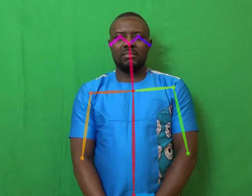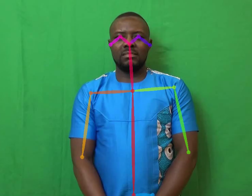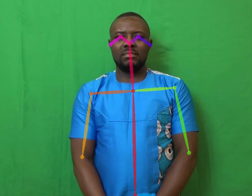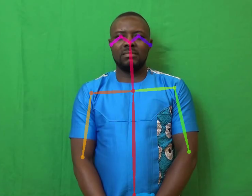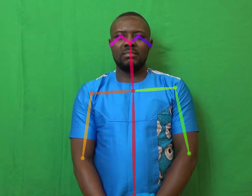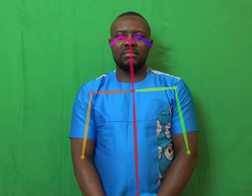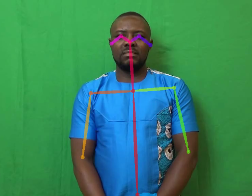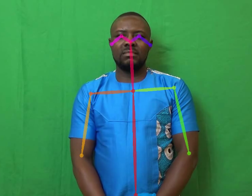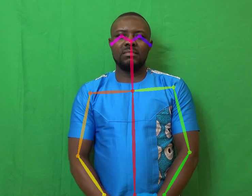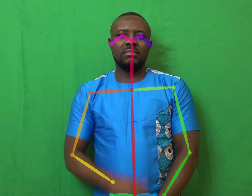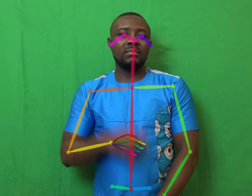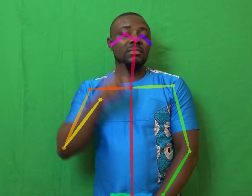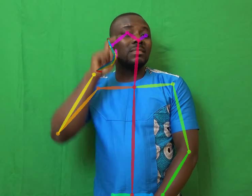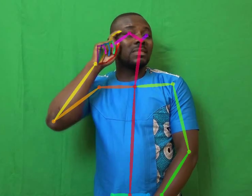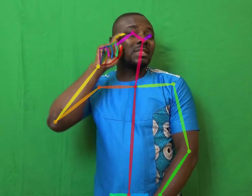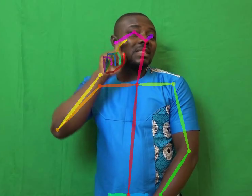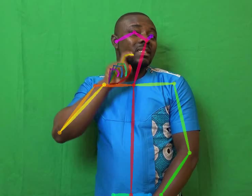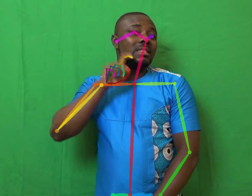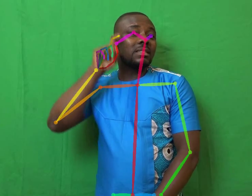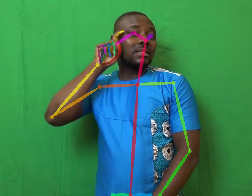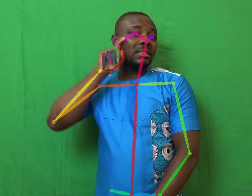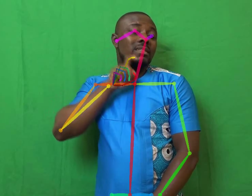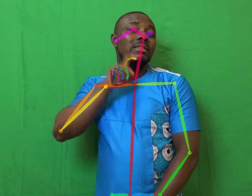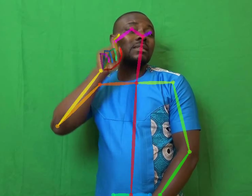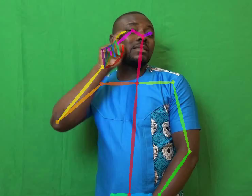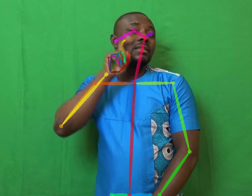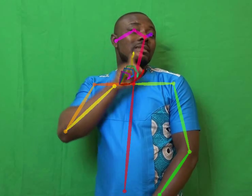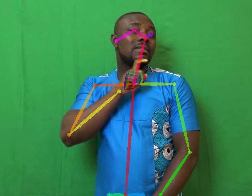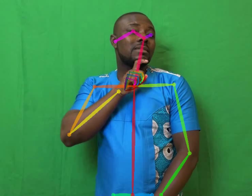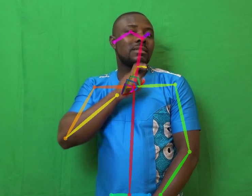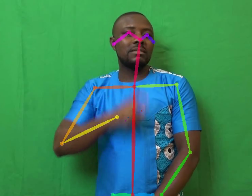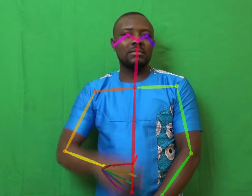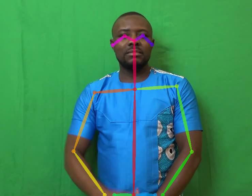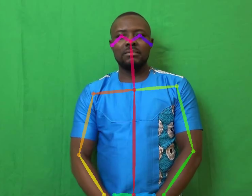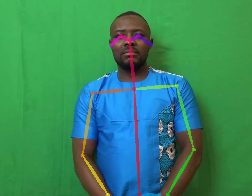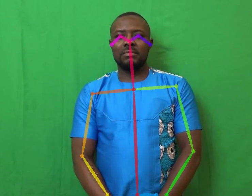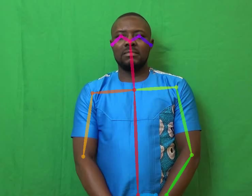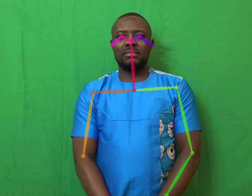shave